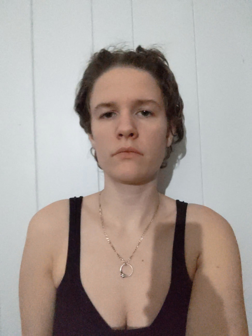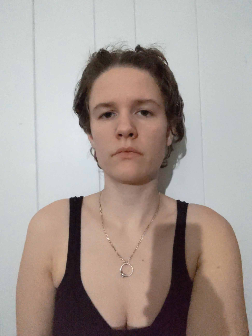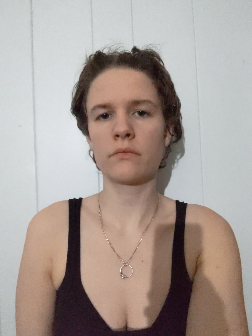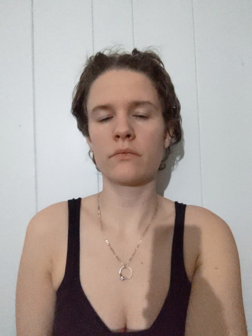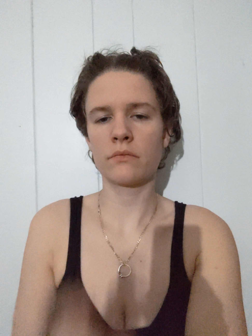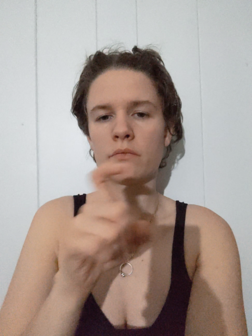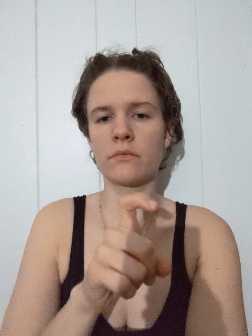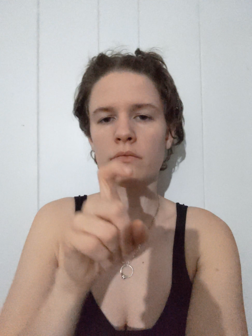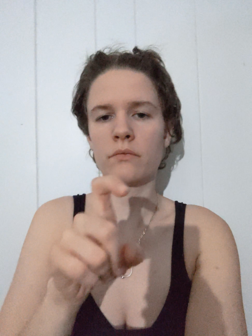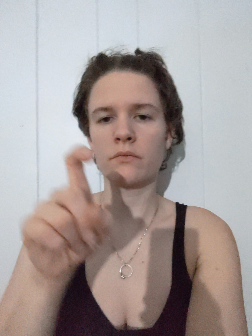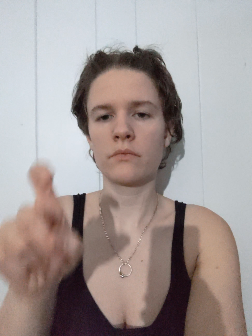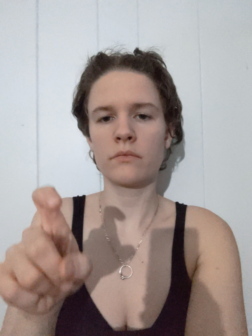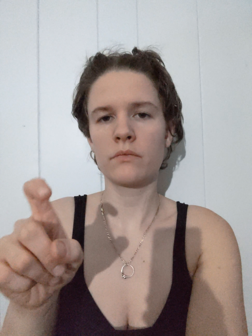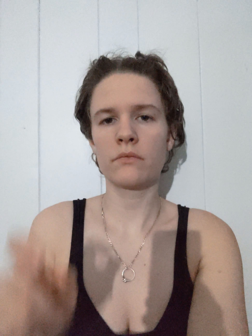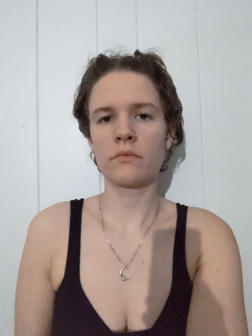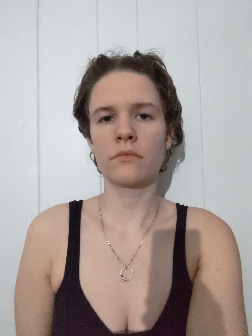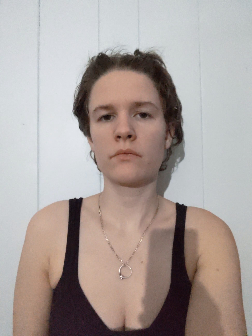closet